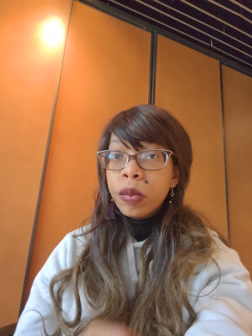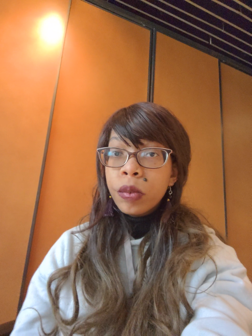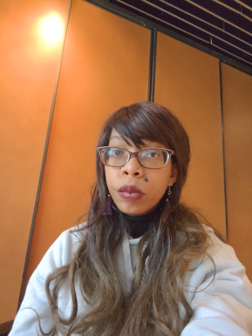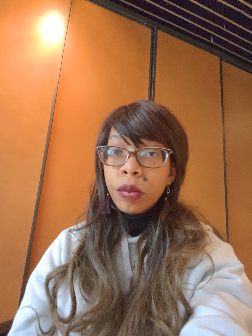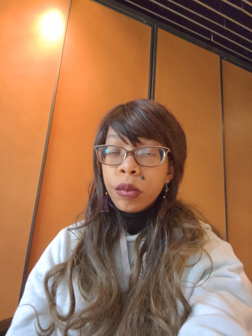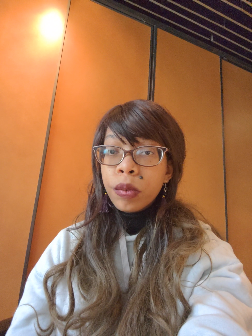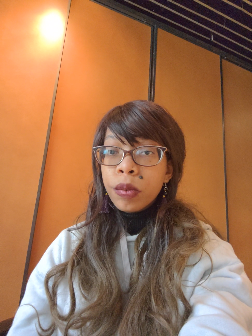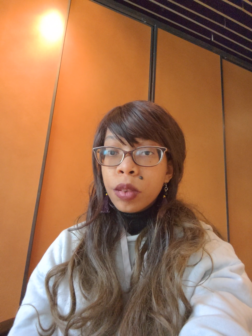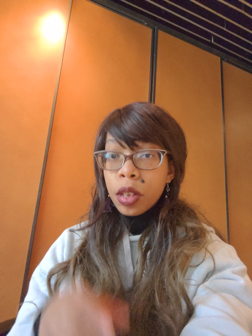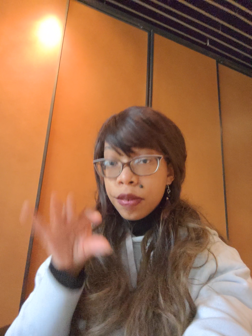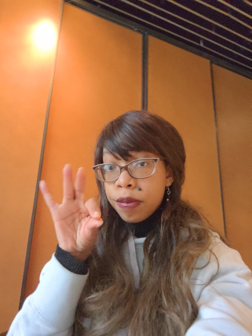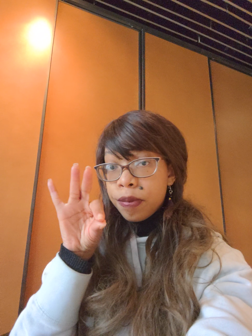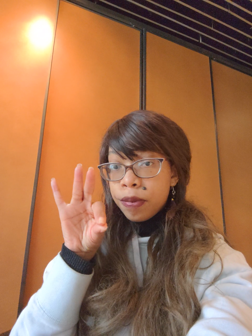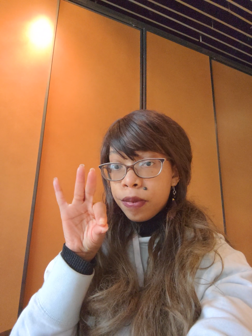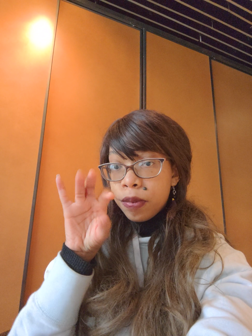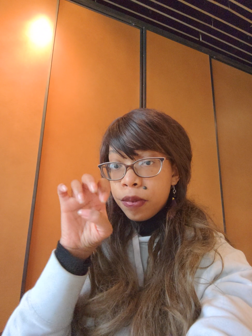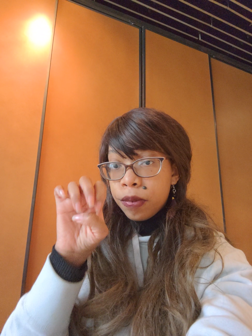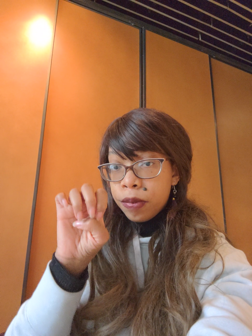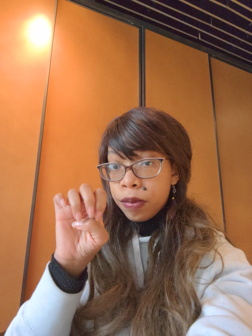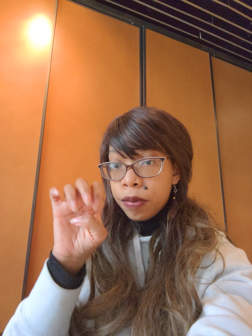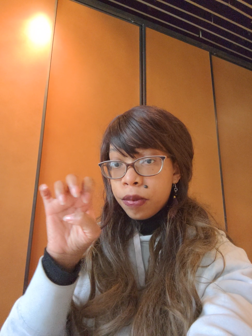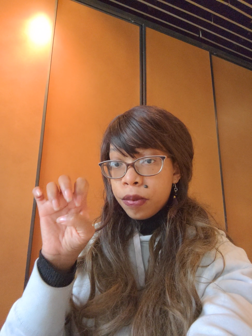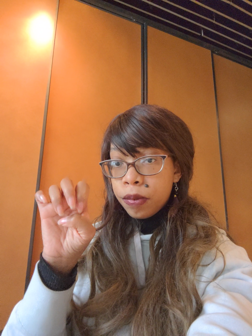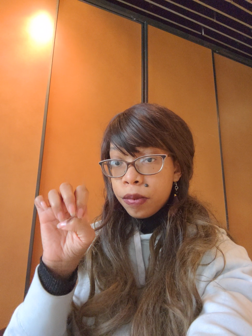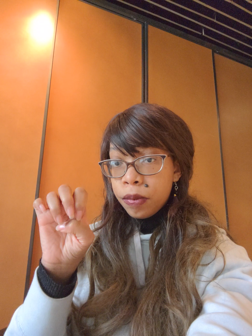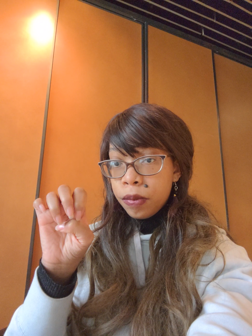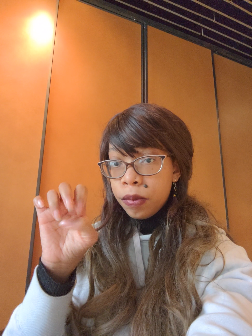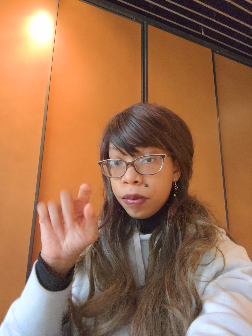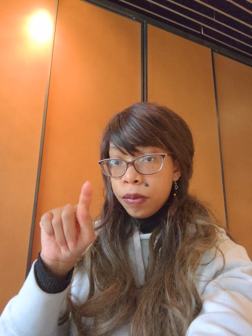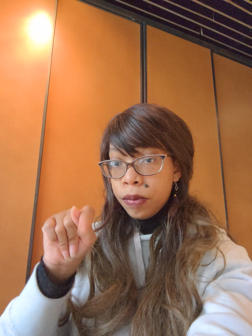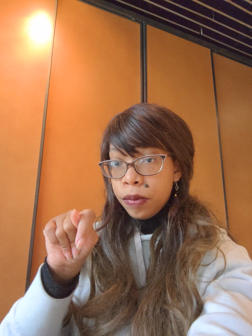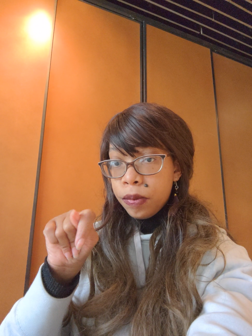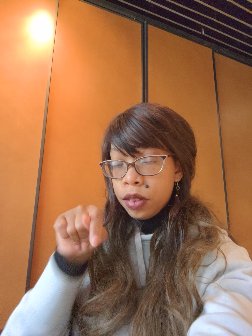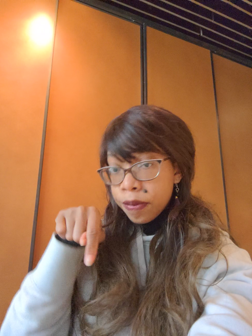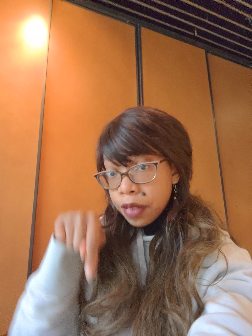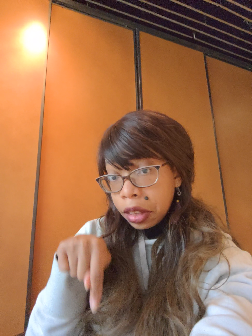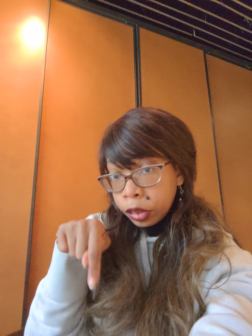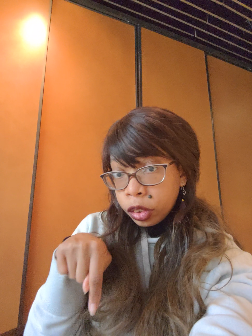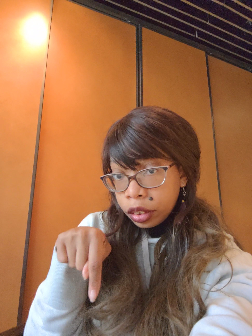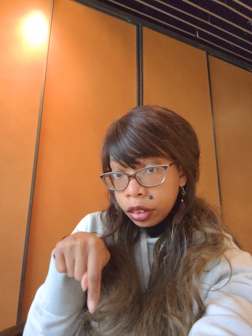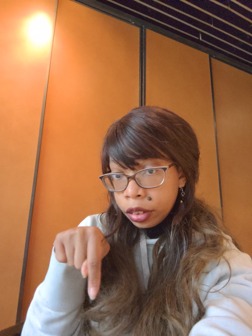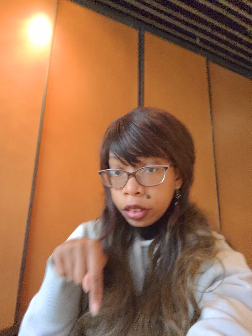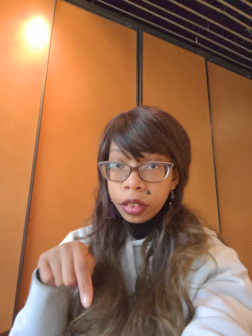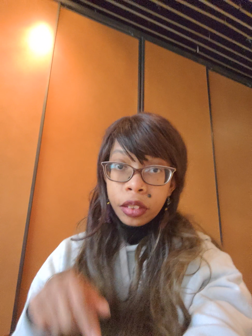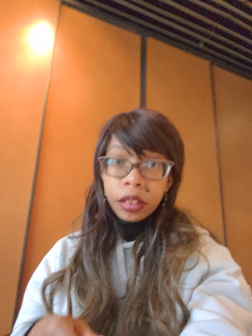feet